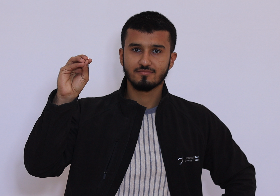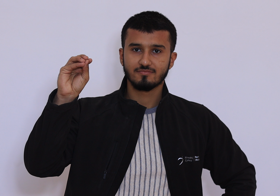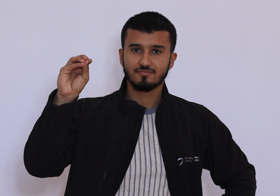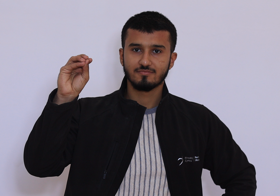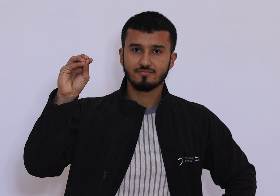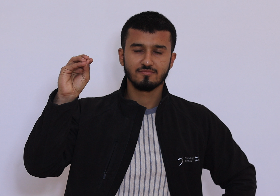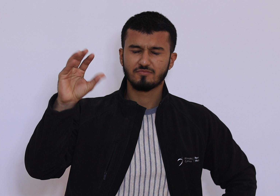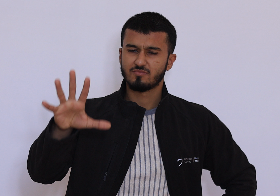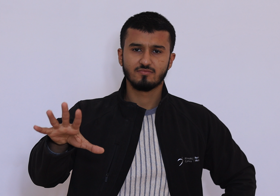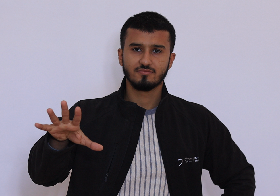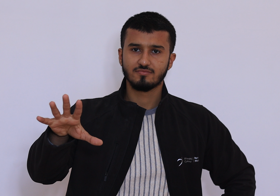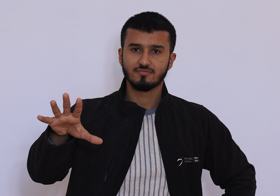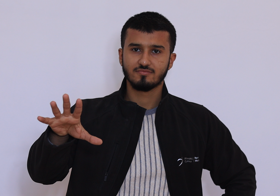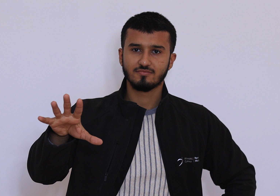bad